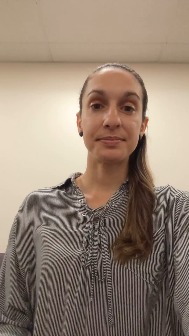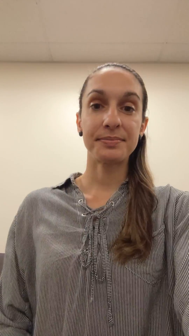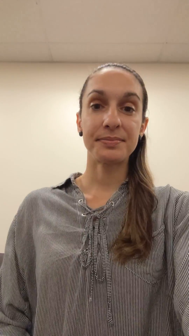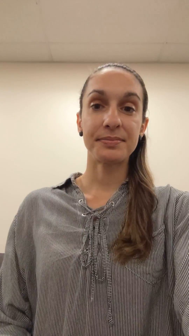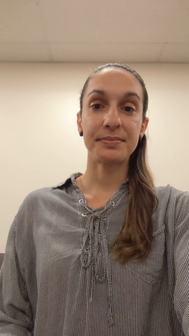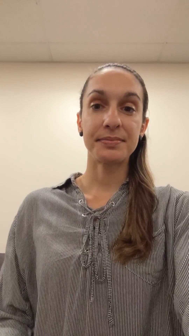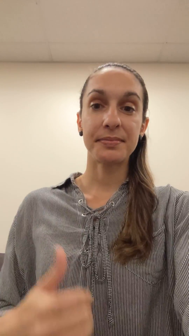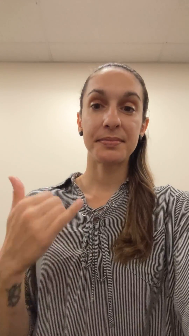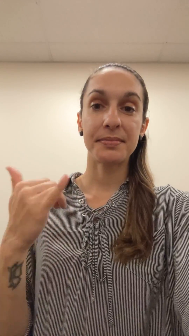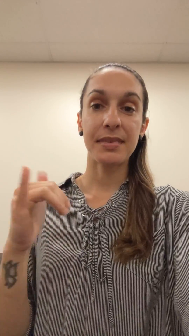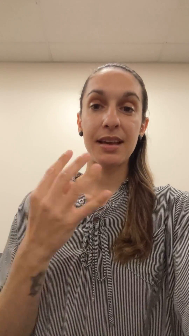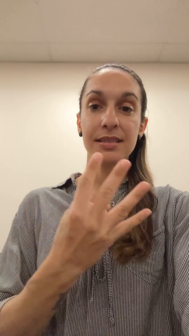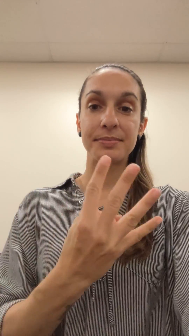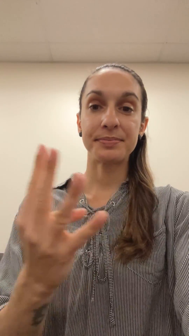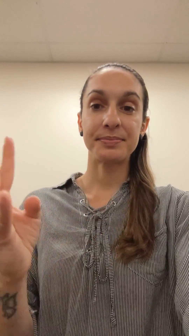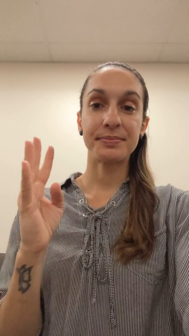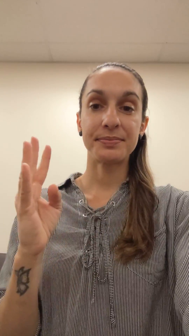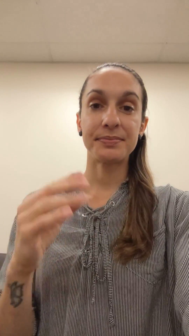playpen